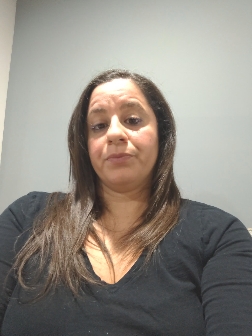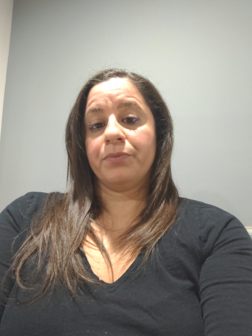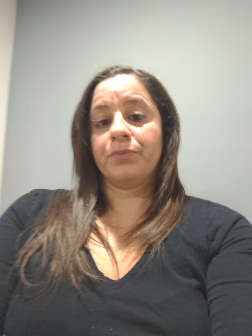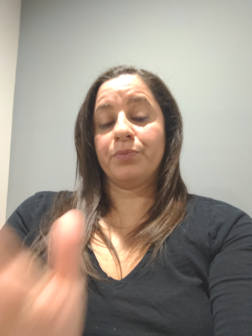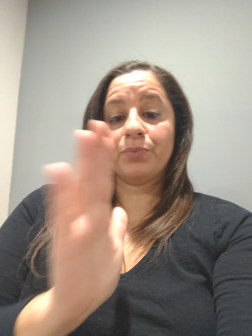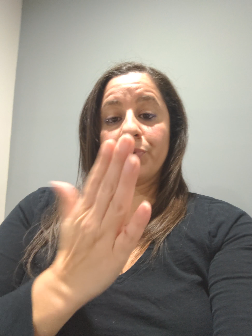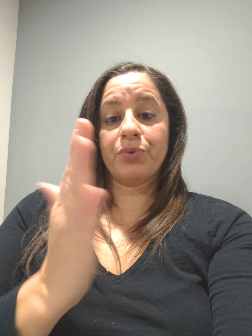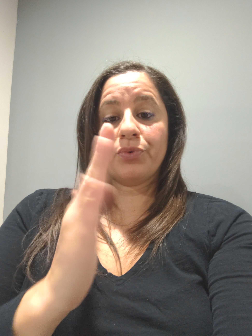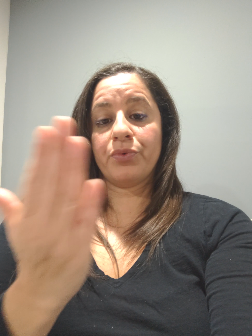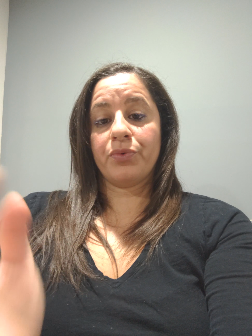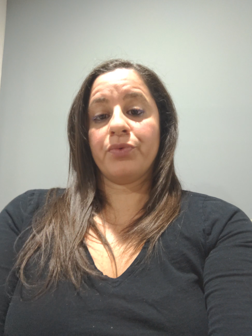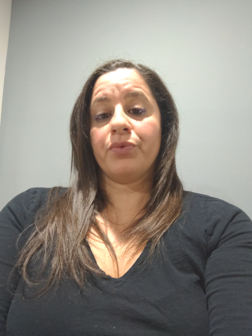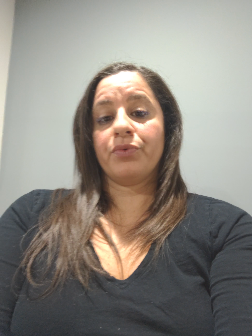book